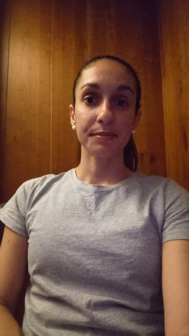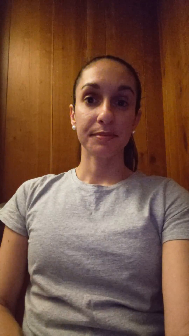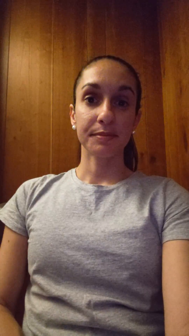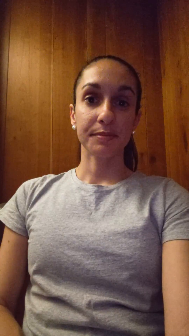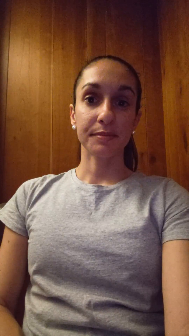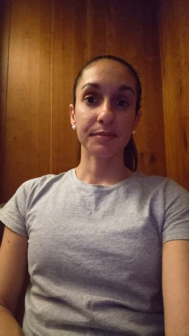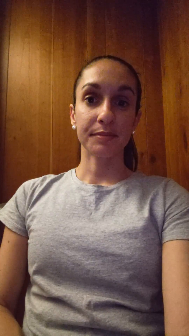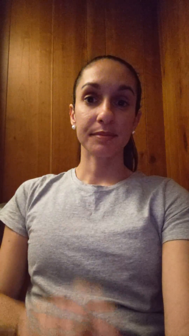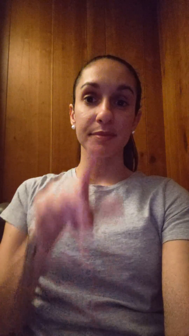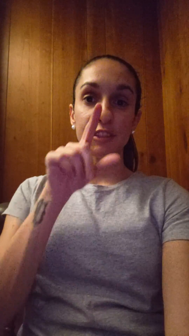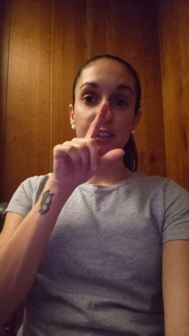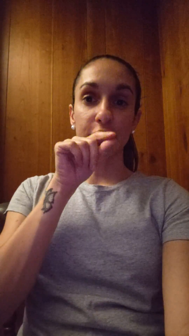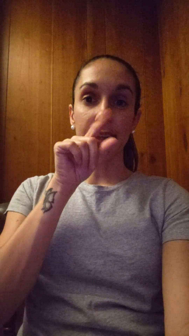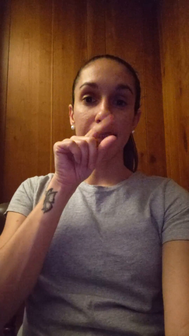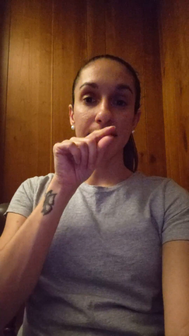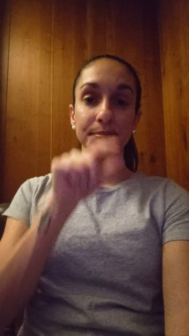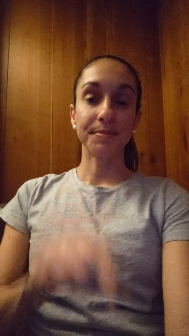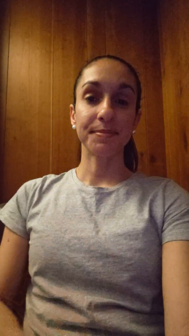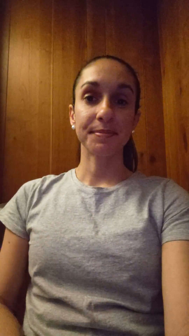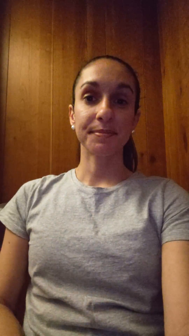chicken